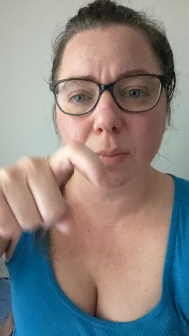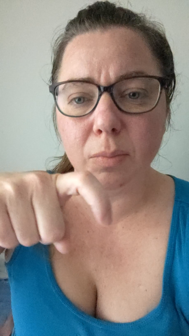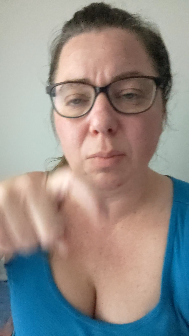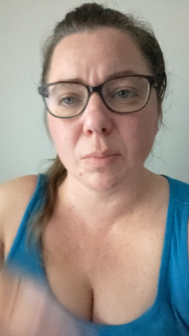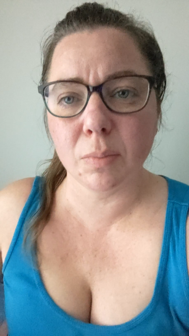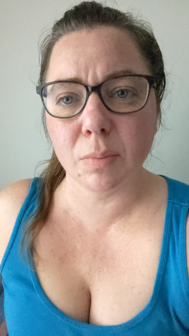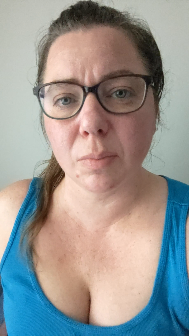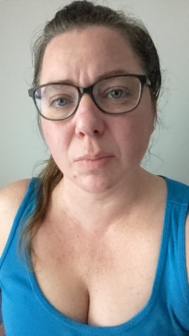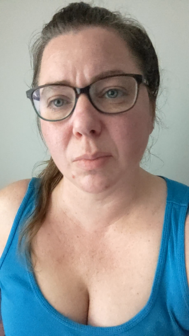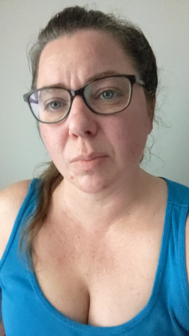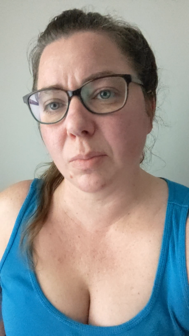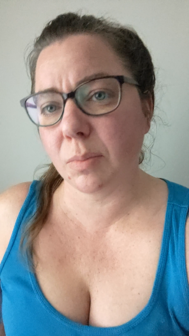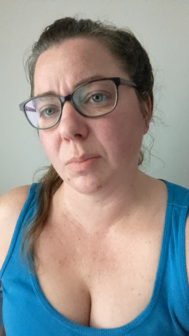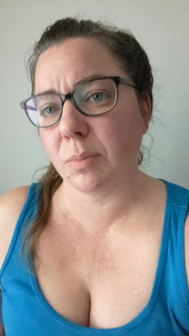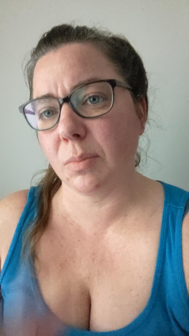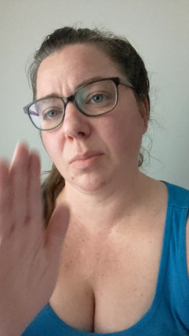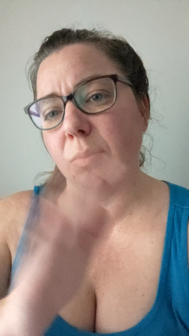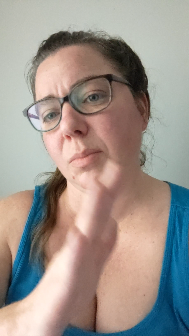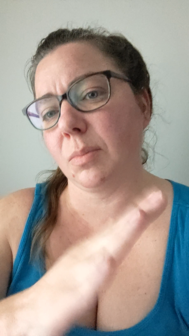clap